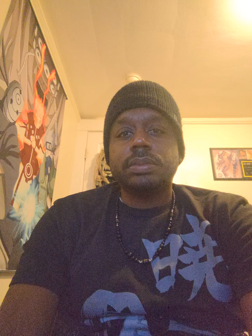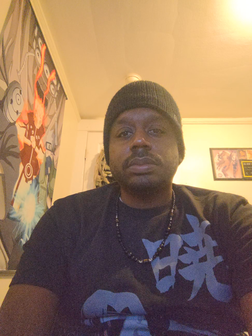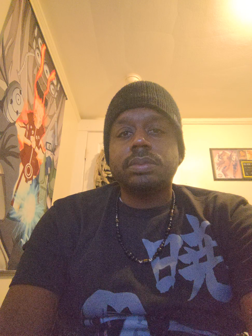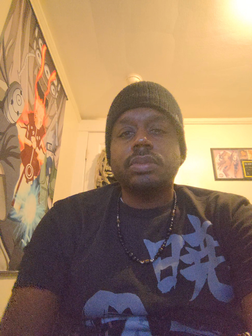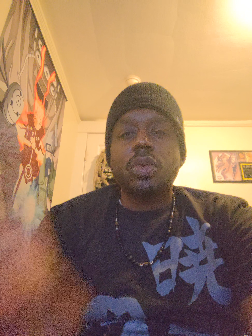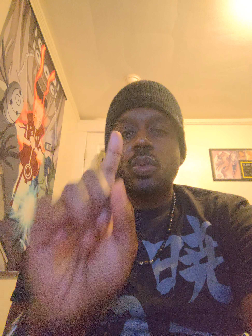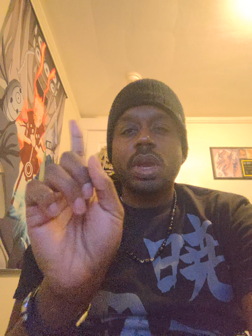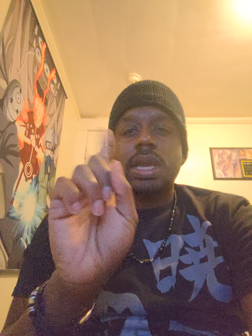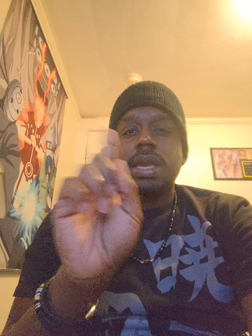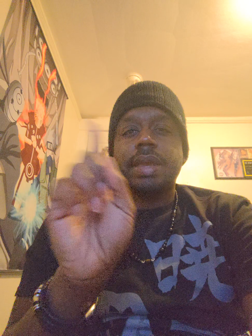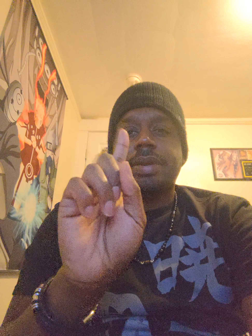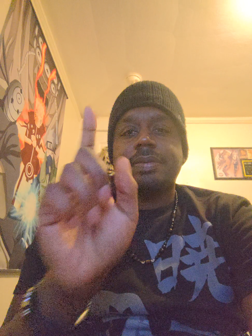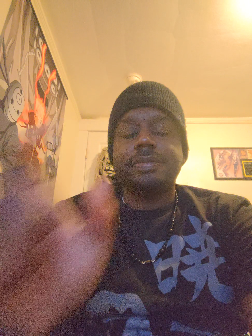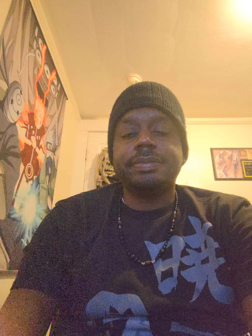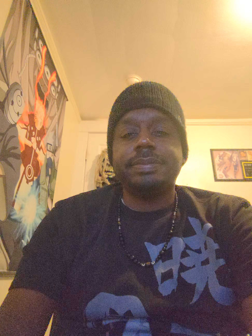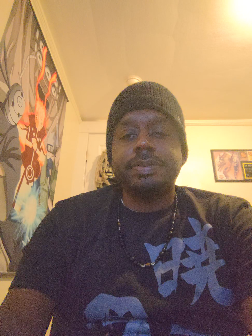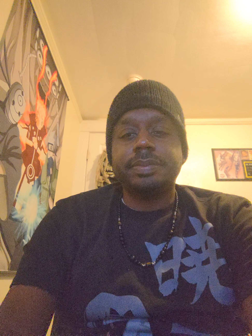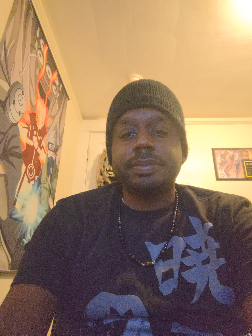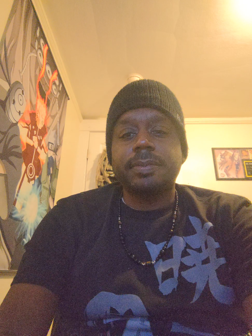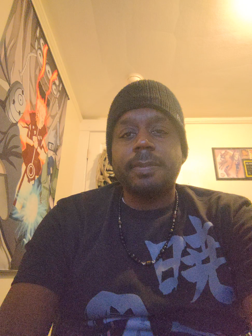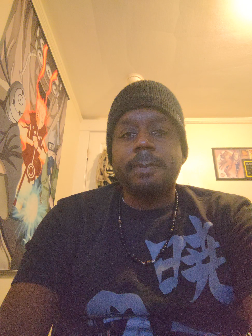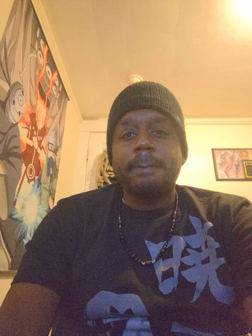where